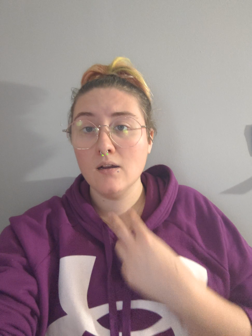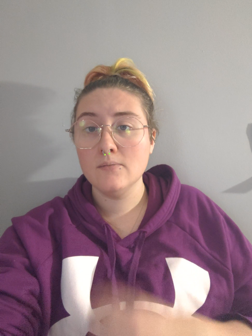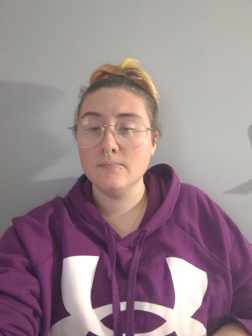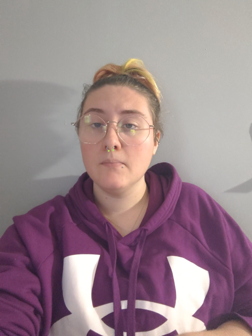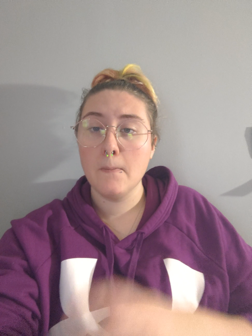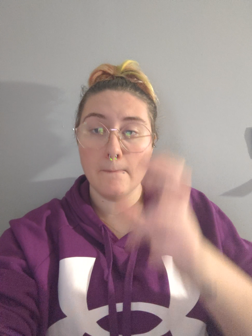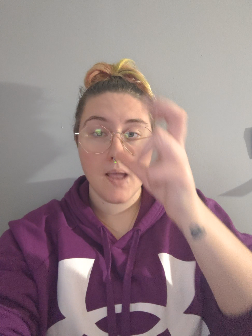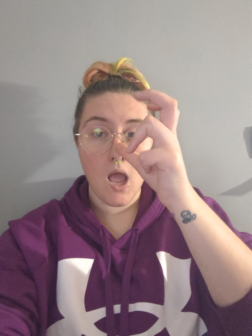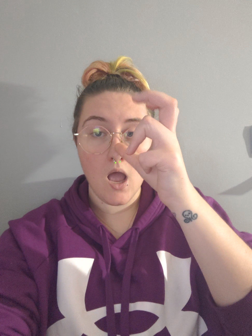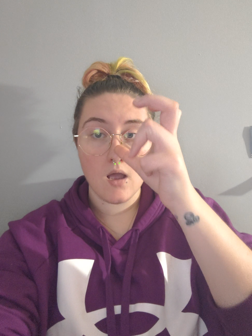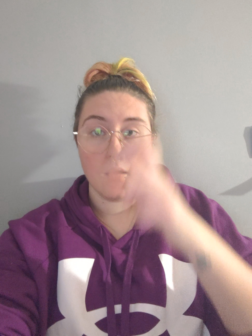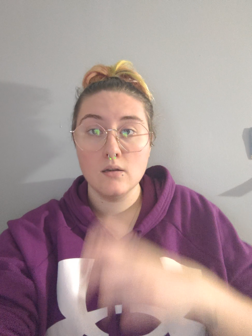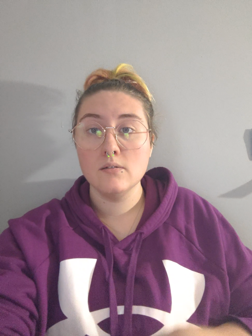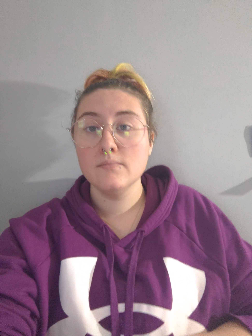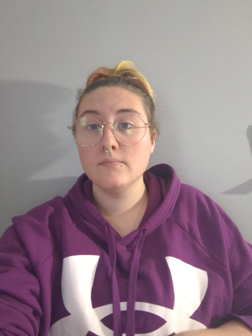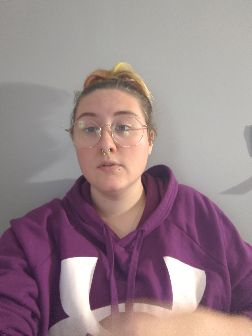bug